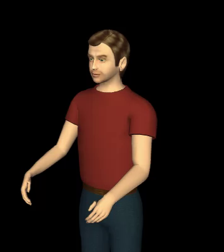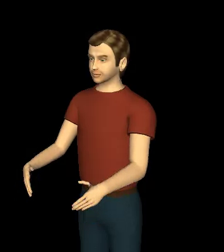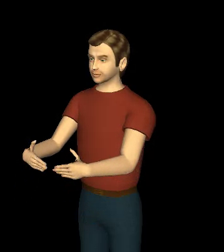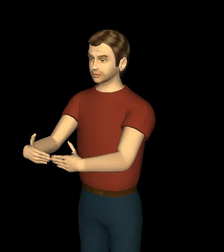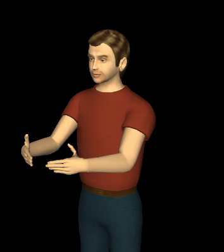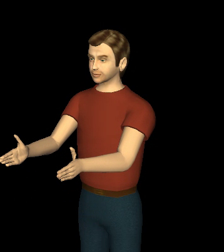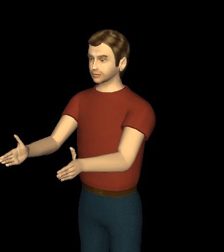يفتح